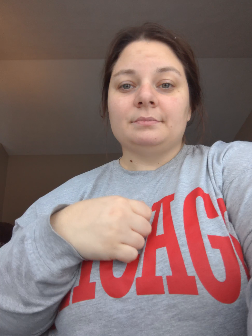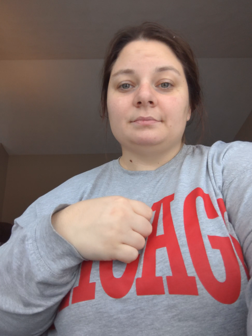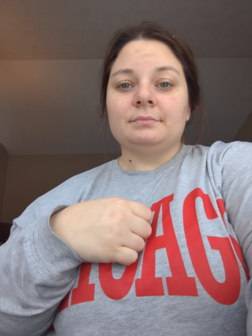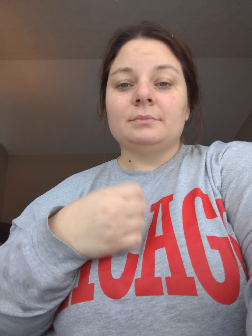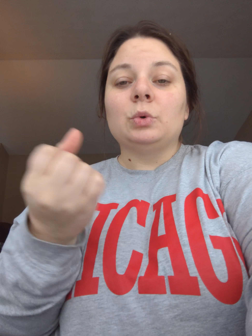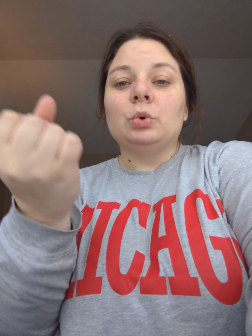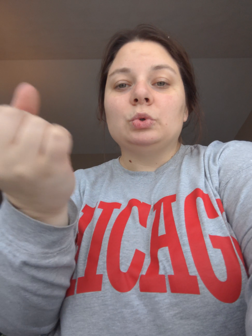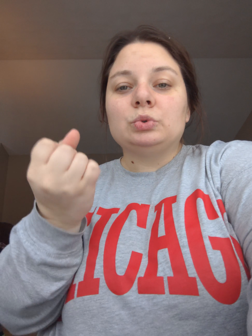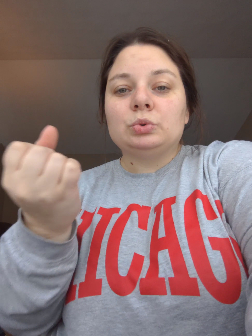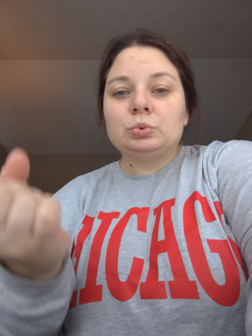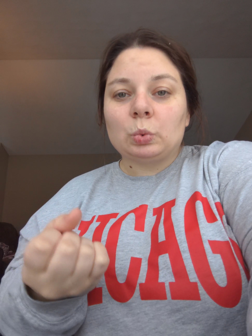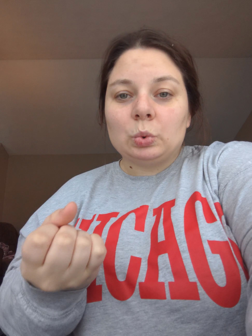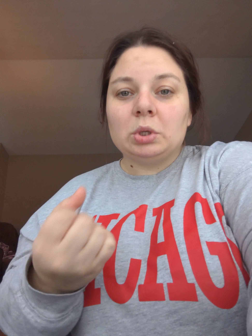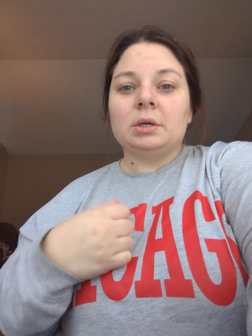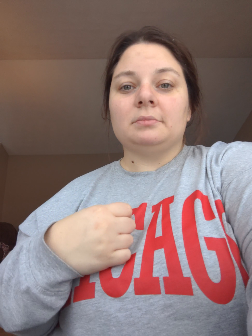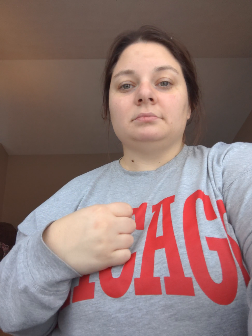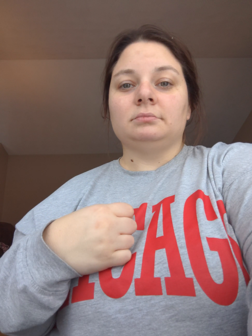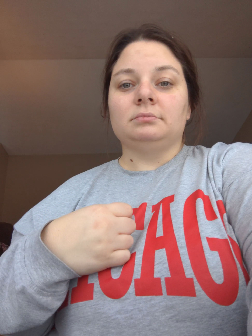drawer